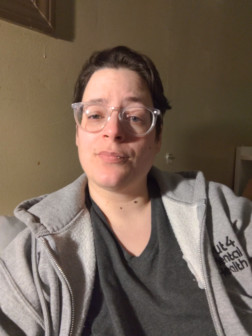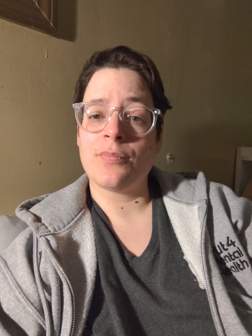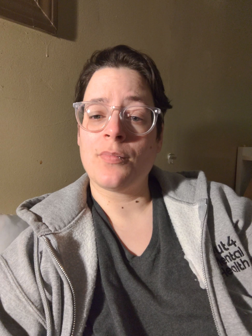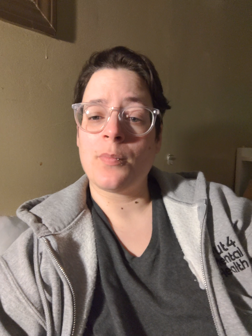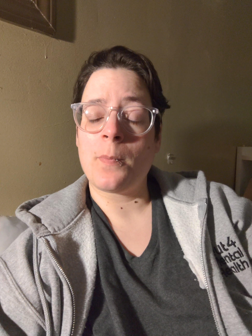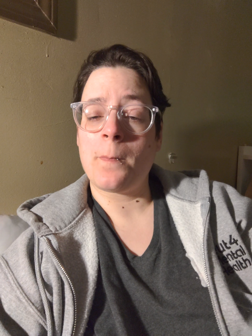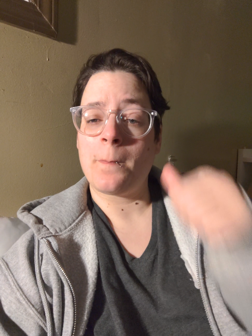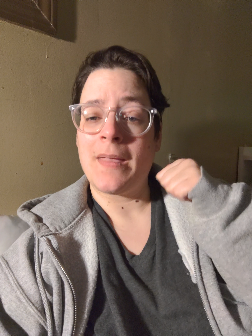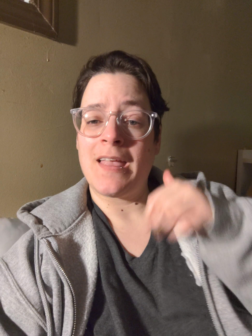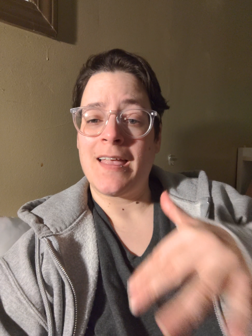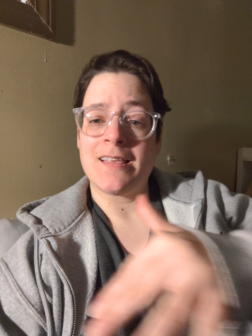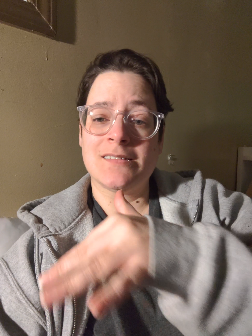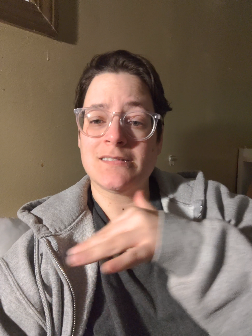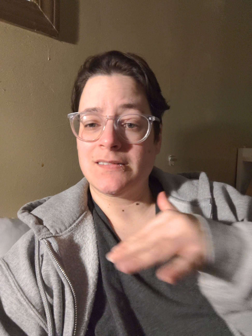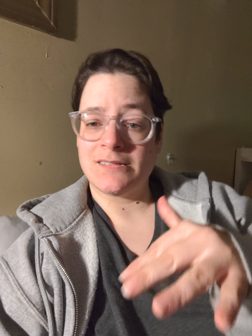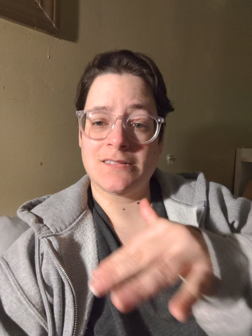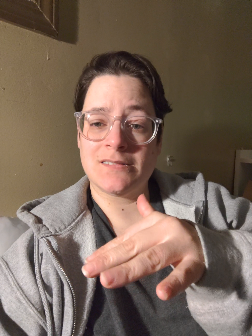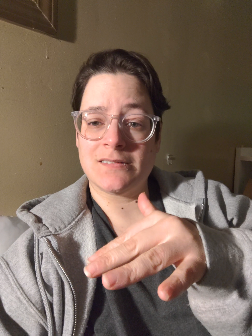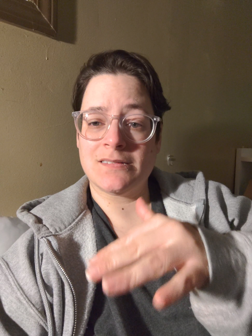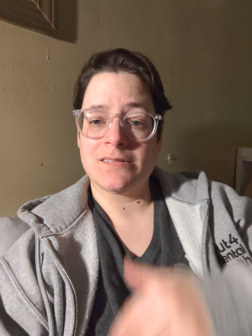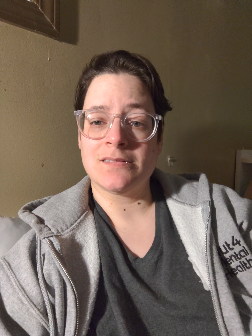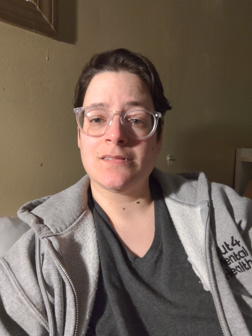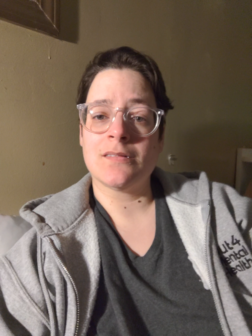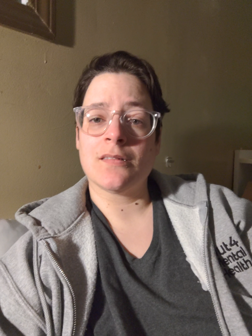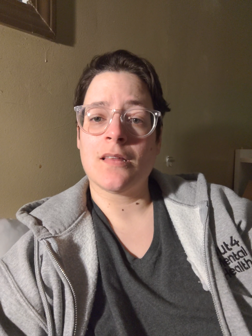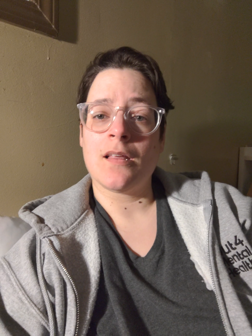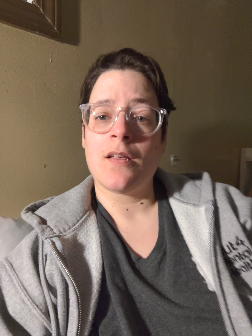backyard